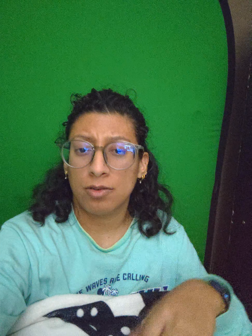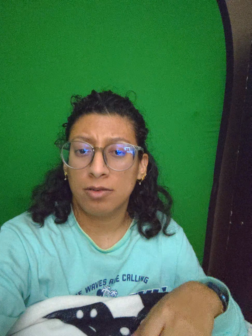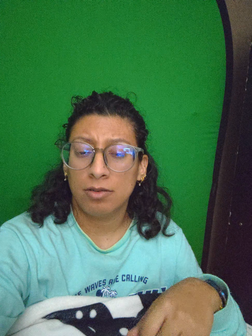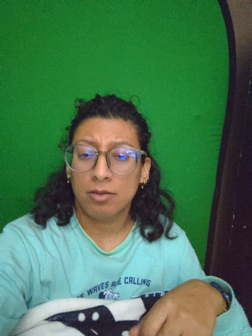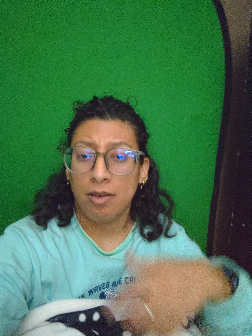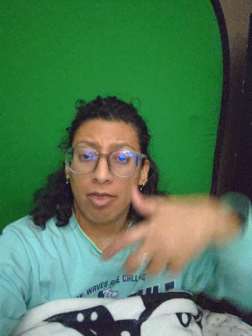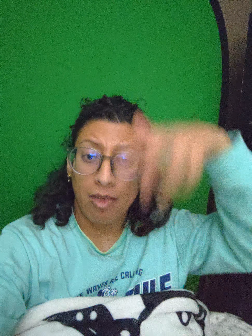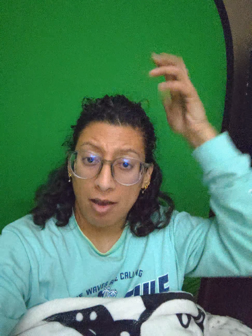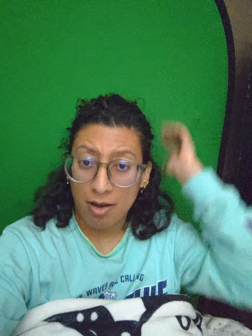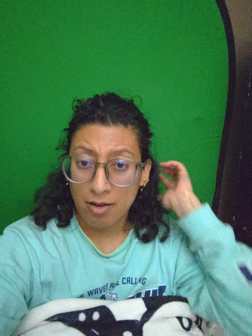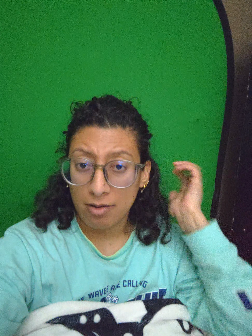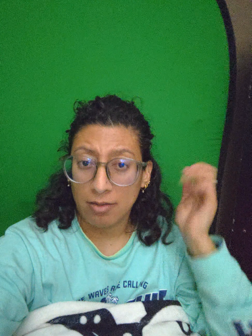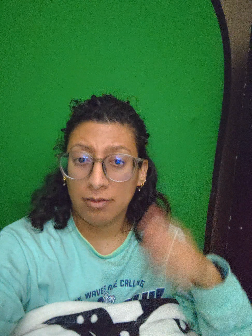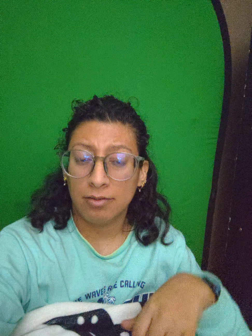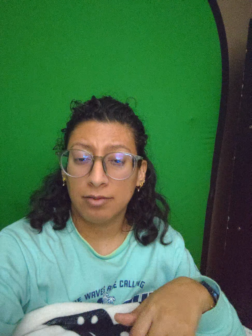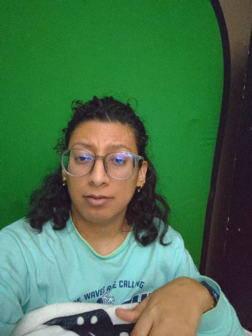lion